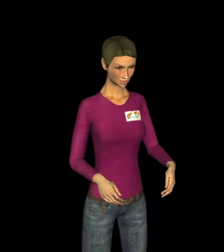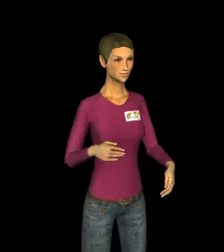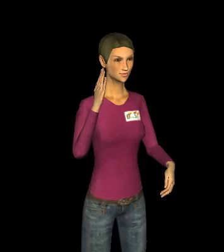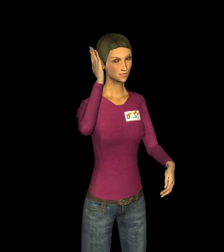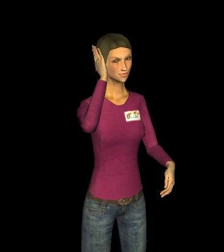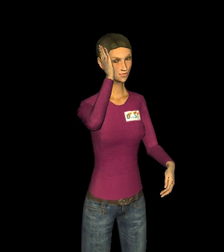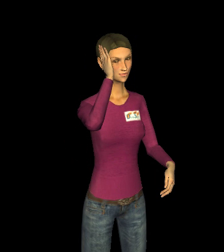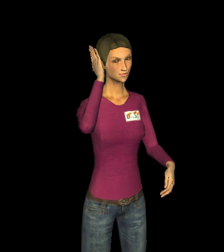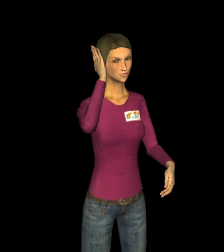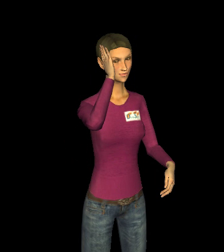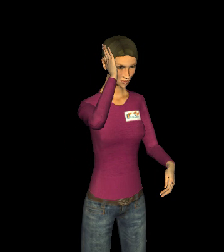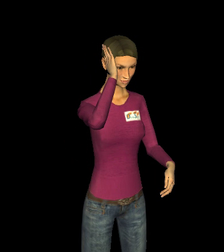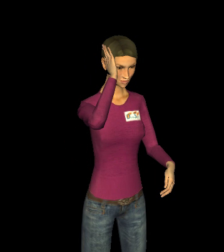أعلم